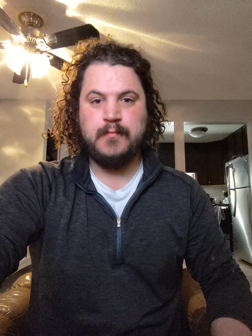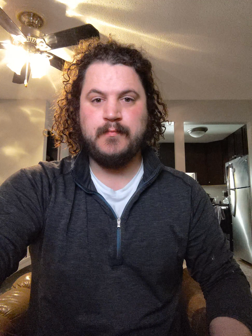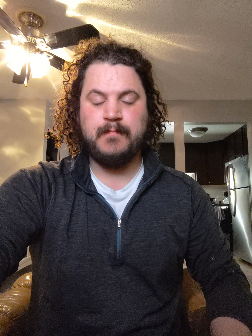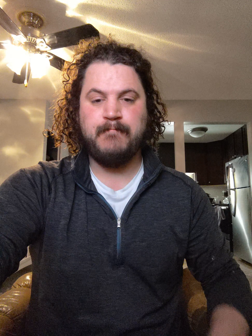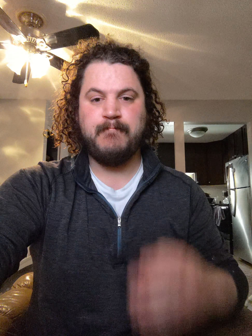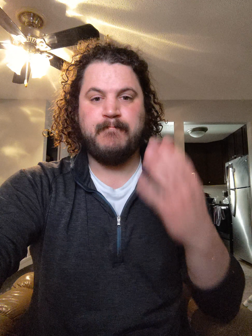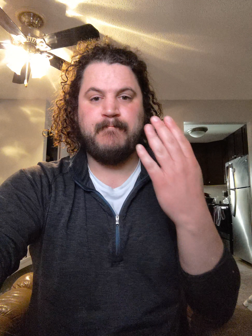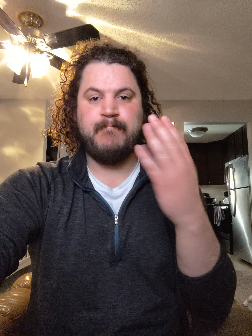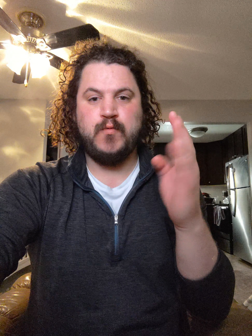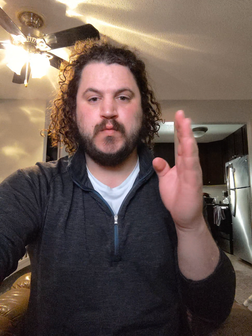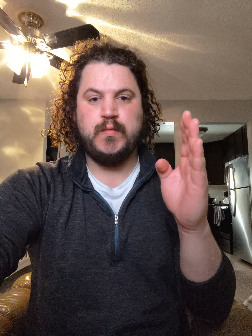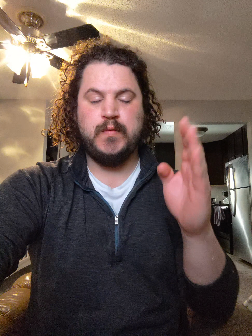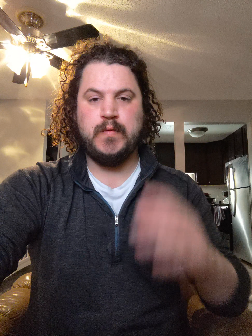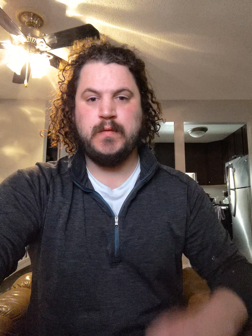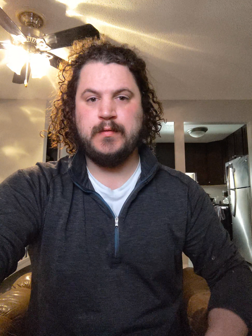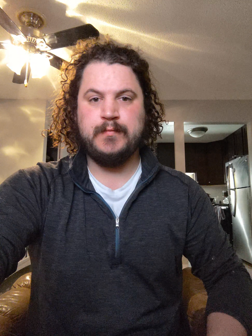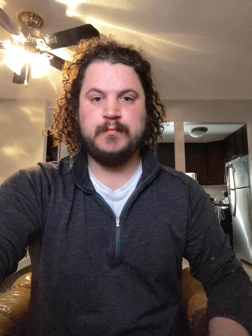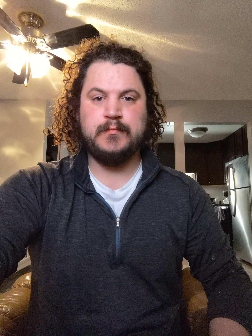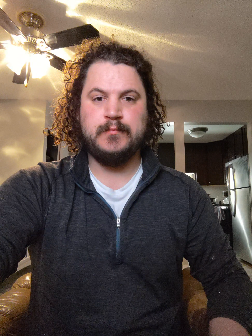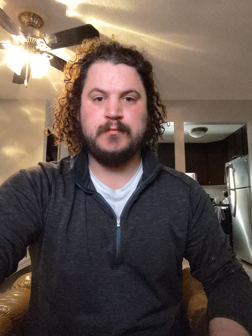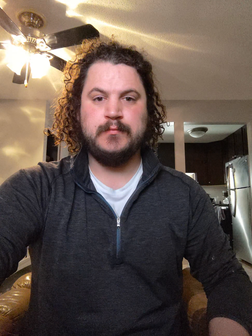blue